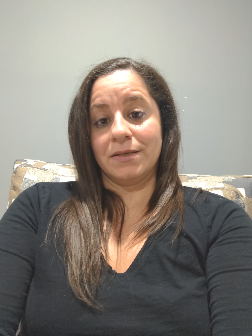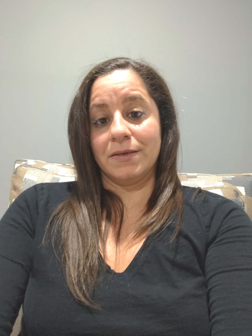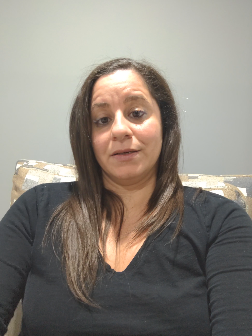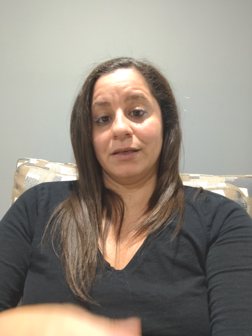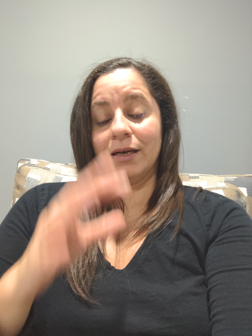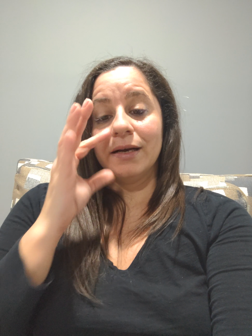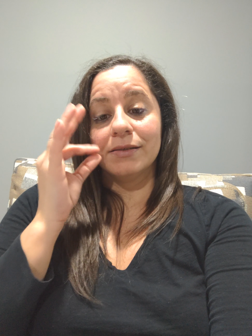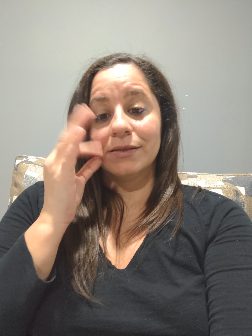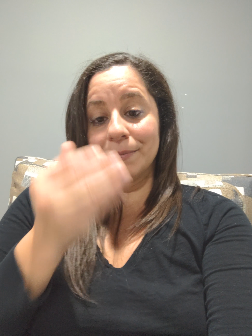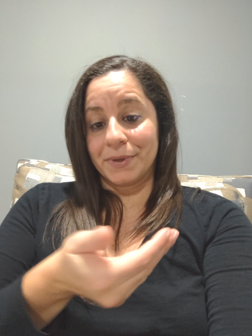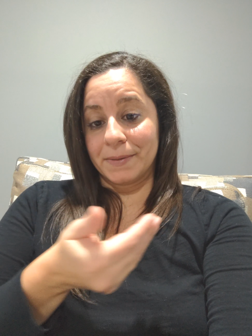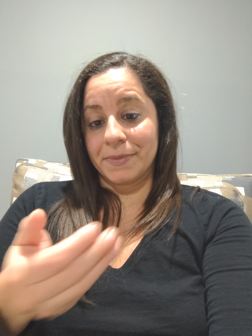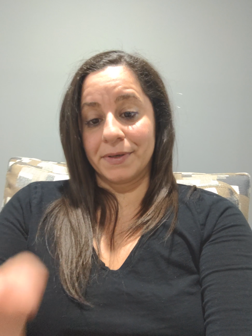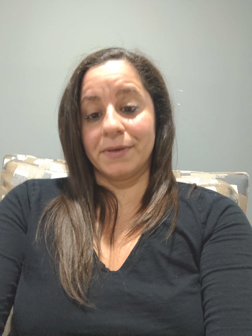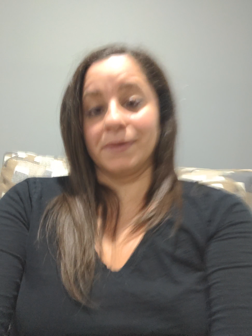kitty